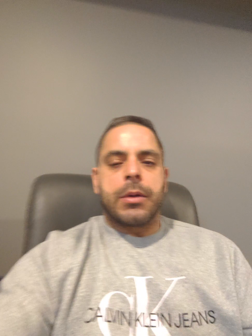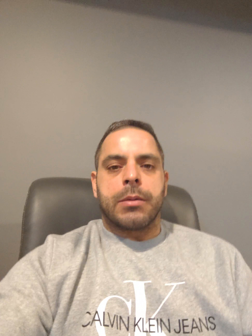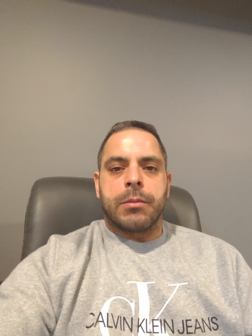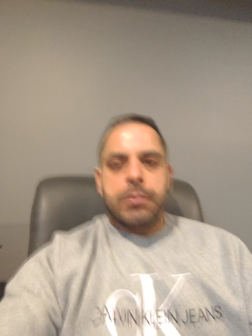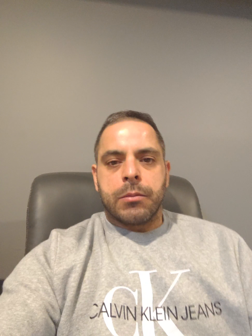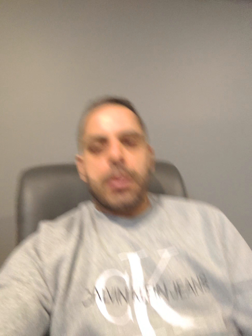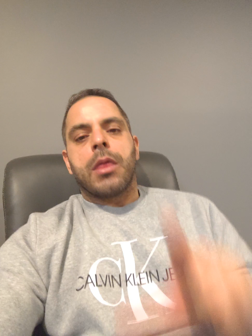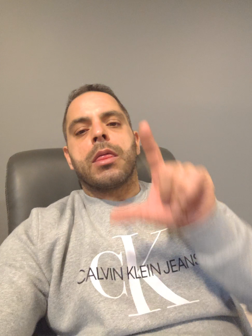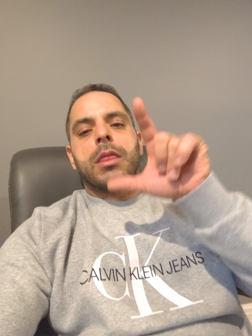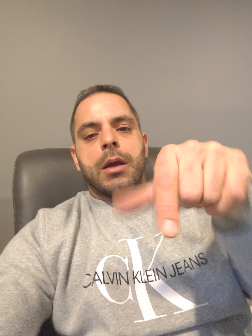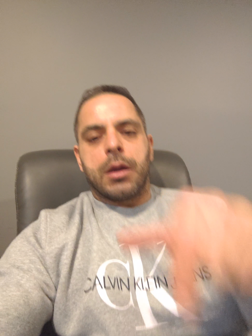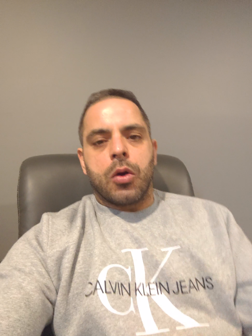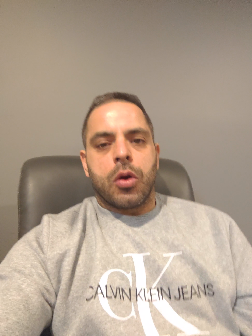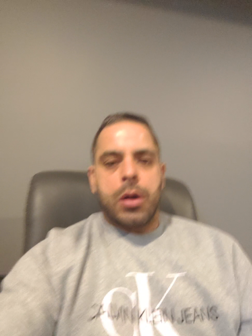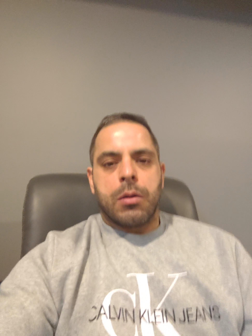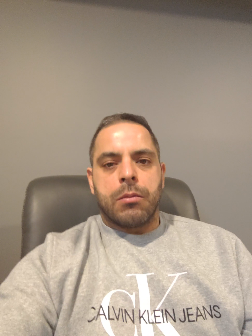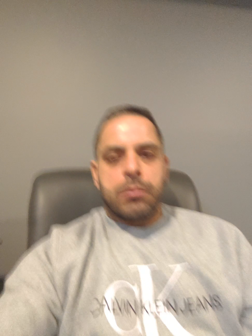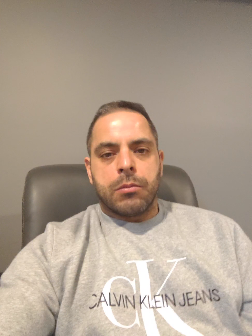later